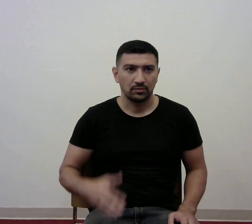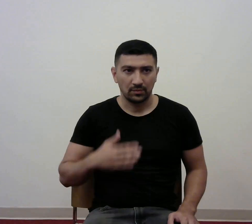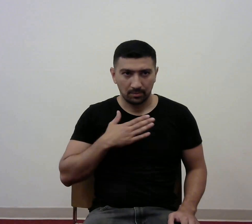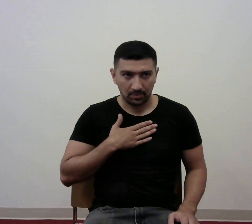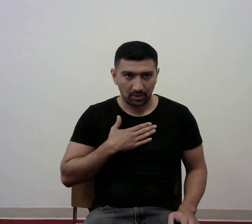mən